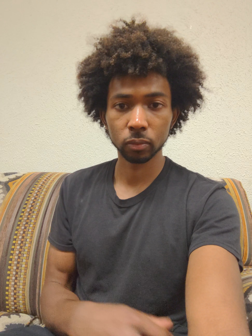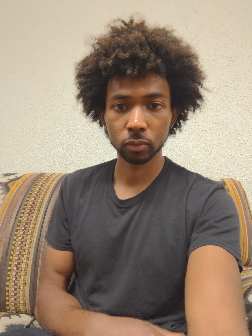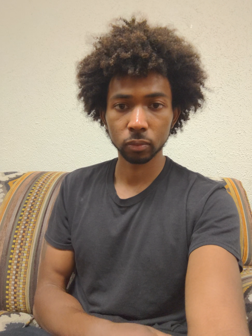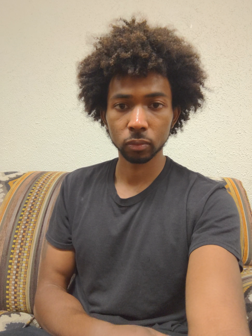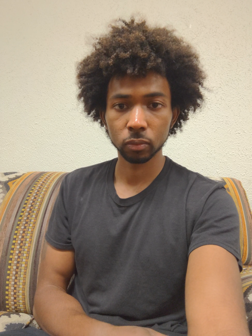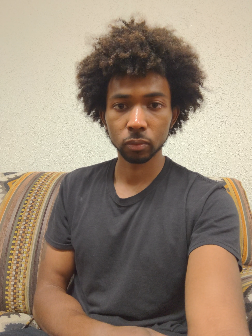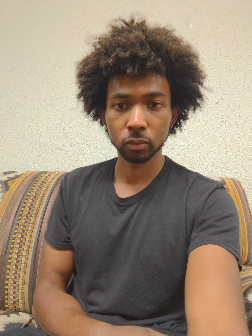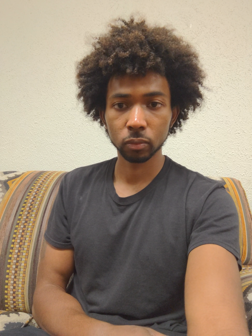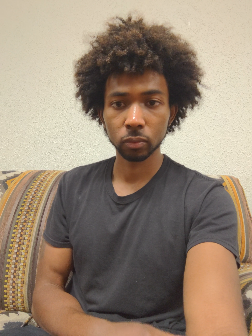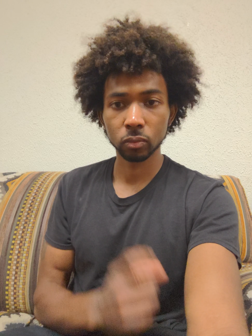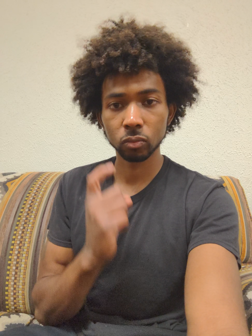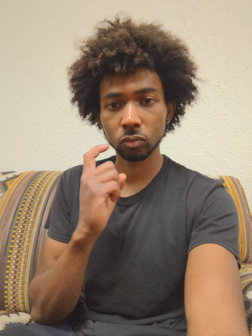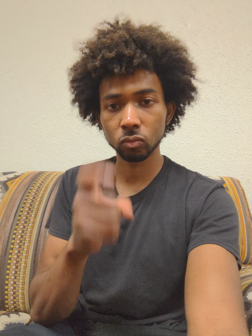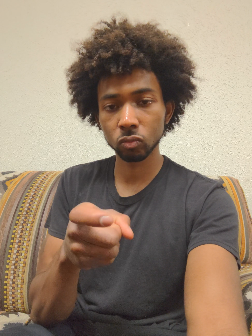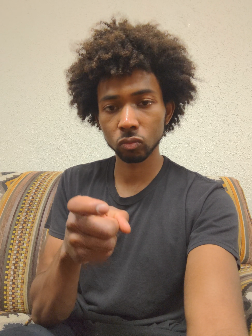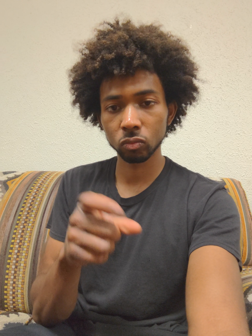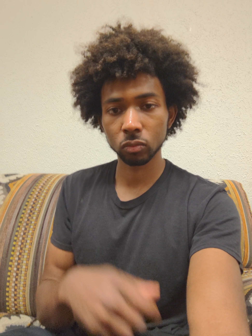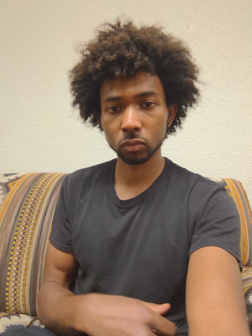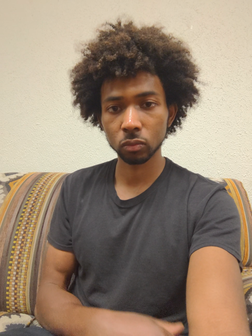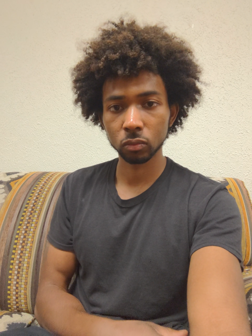present